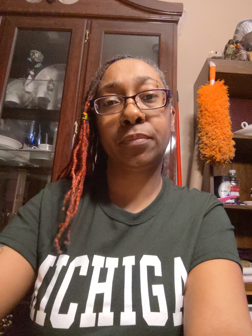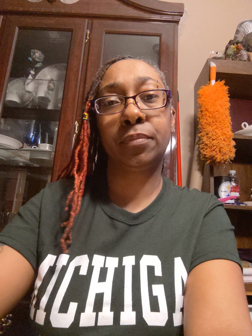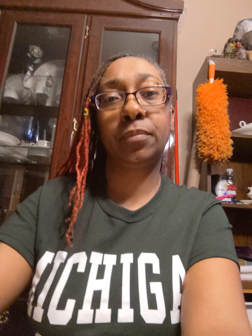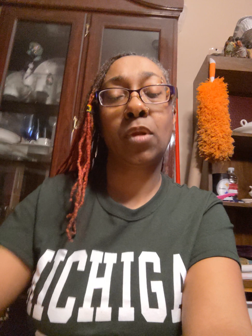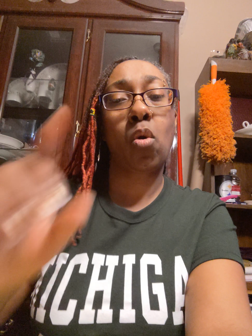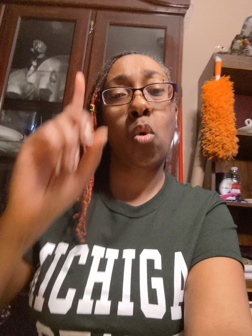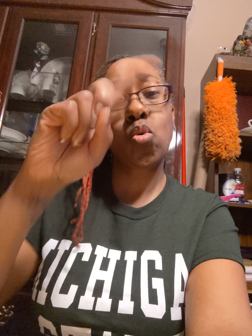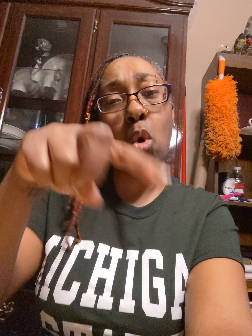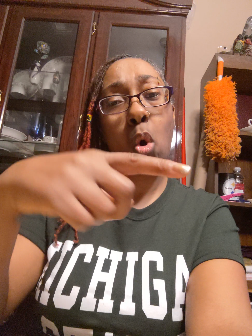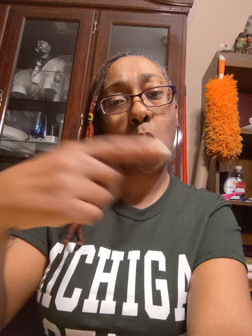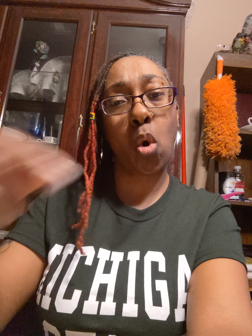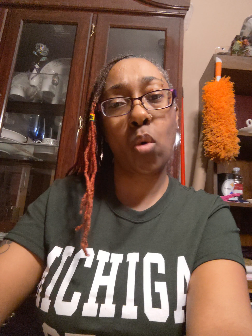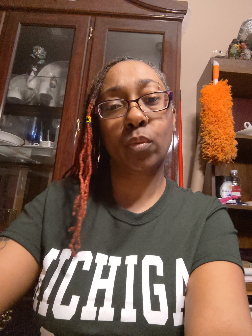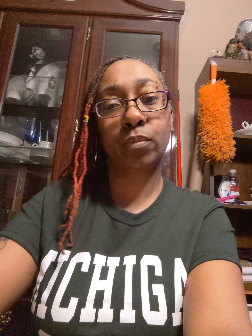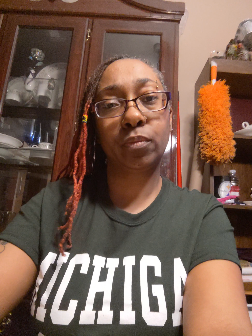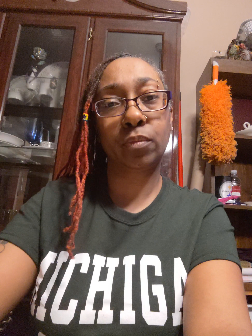go